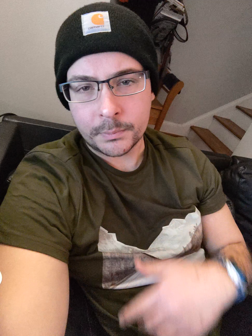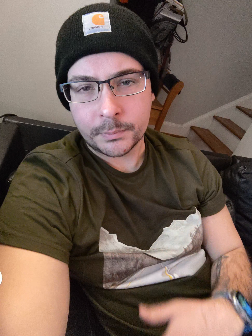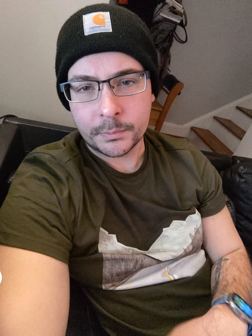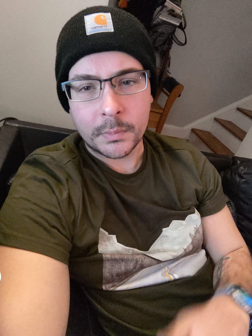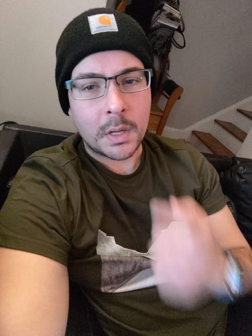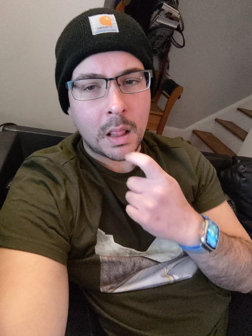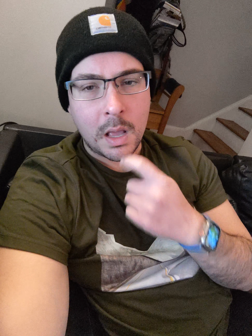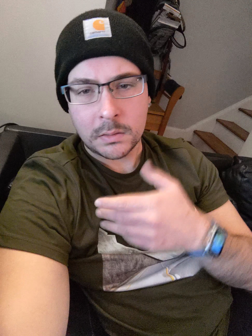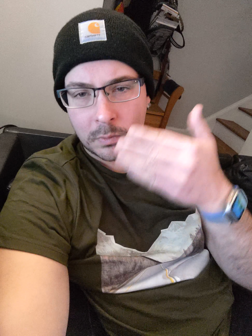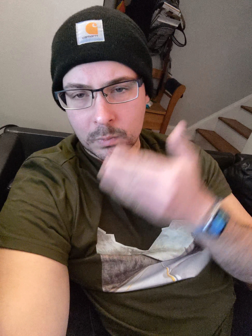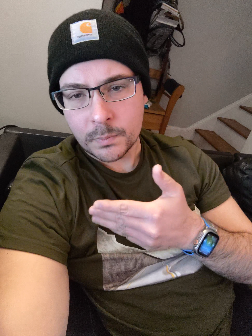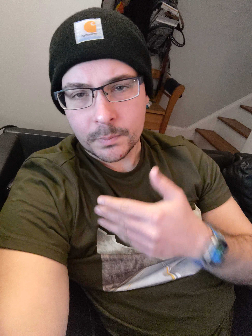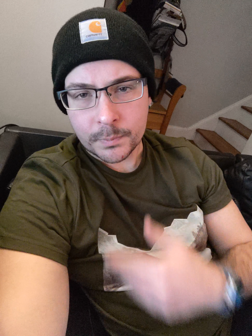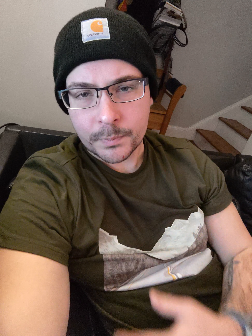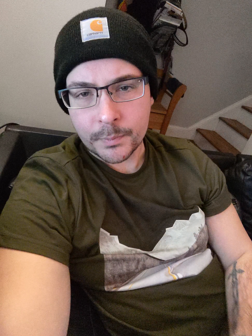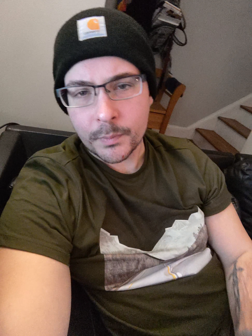window